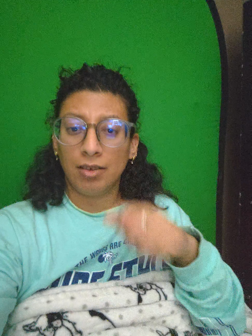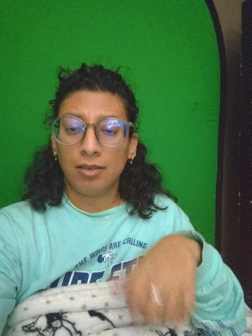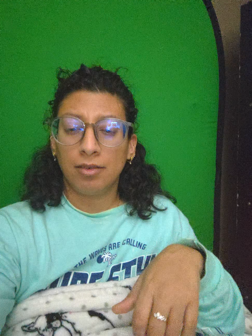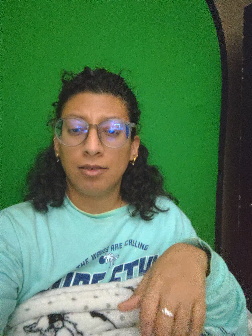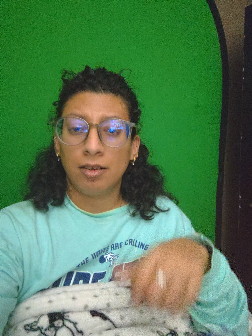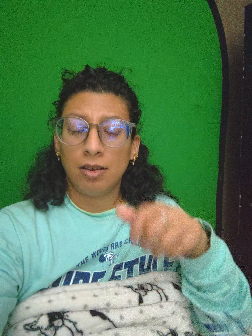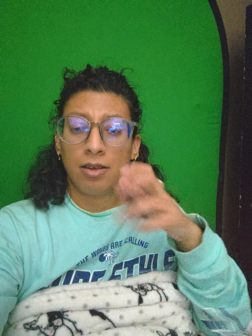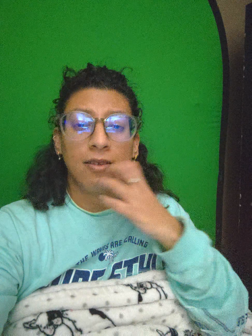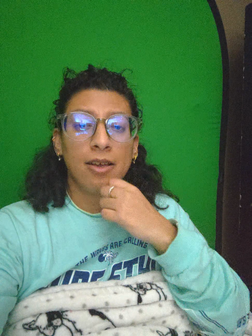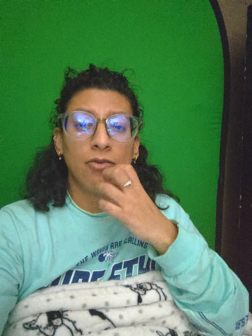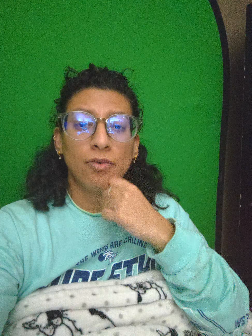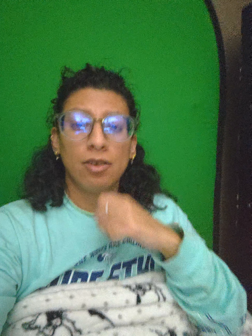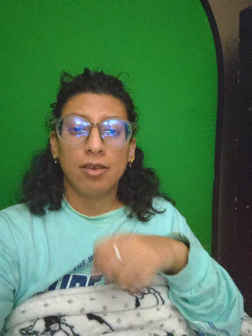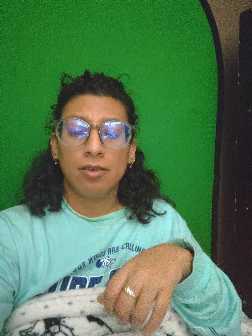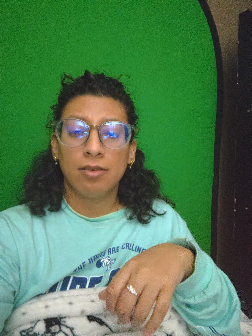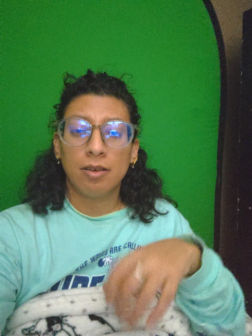underwear